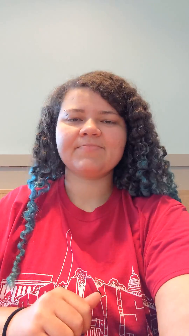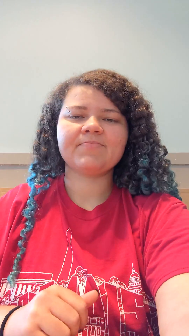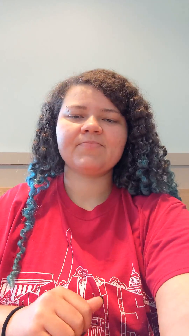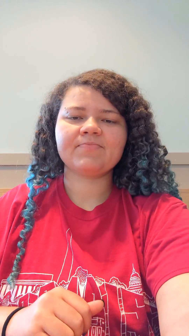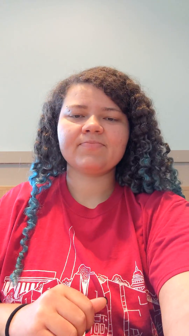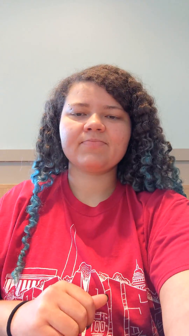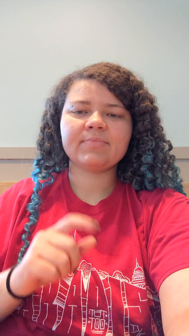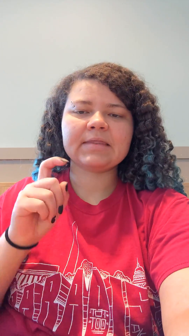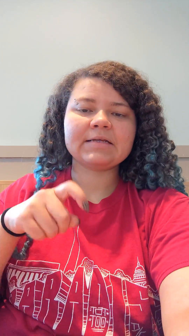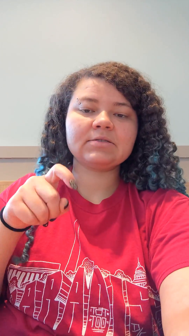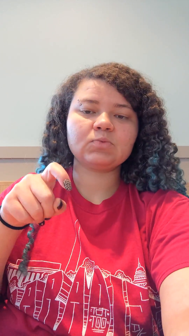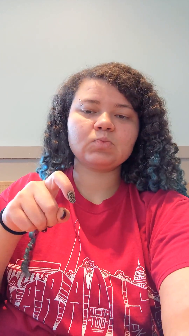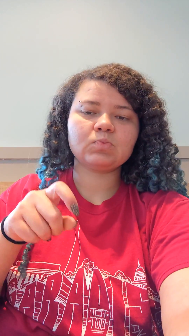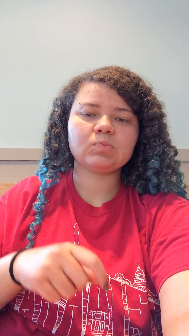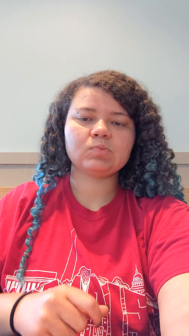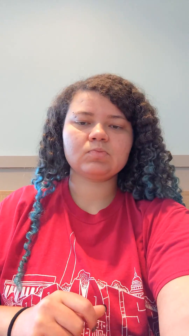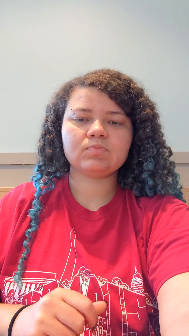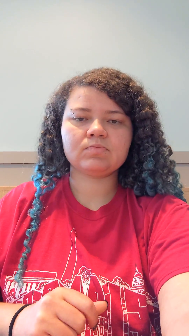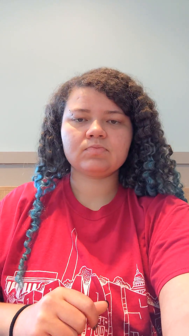need